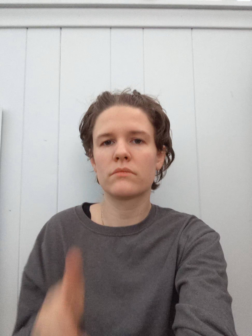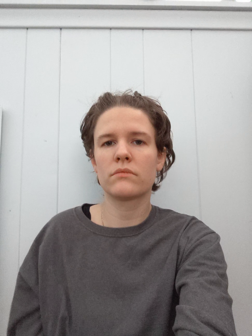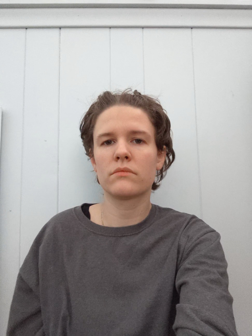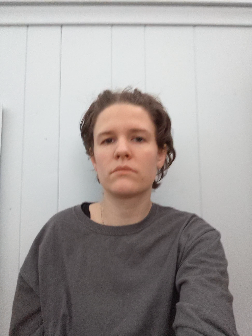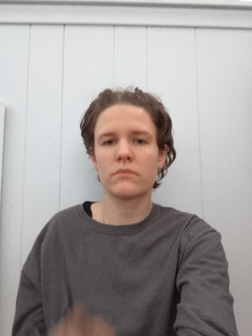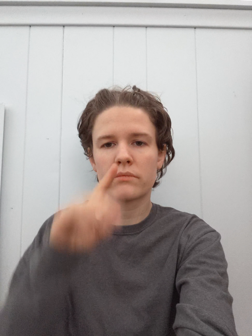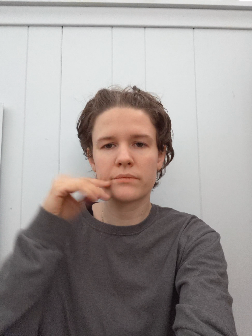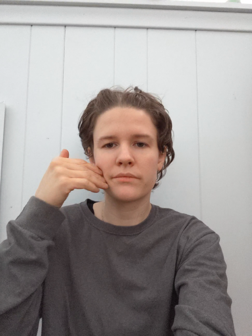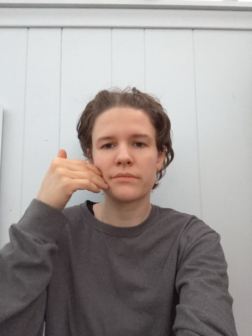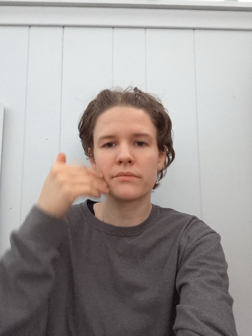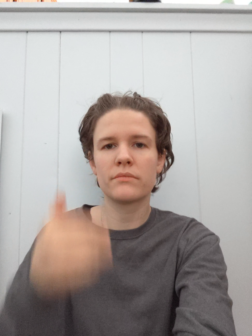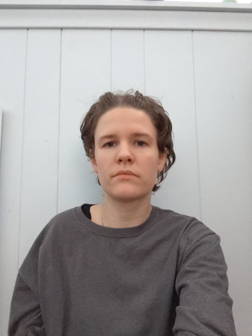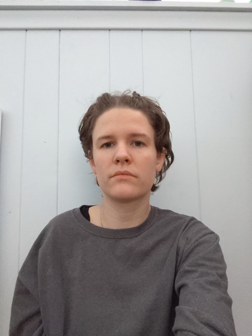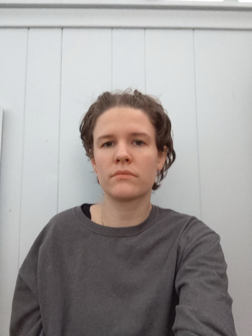smile